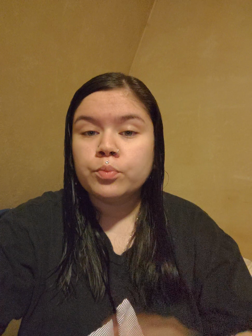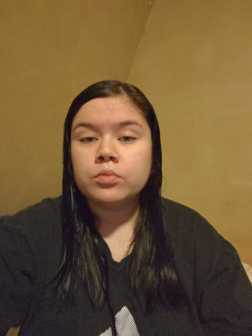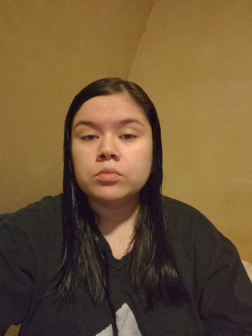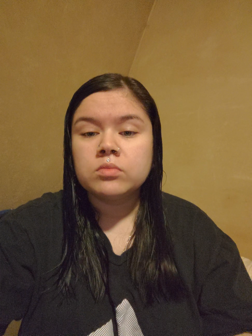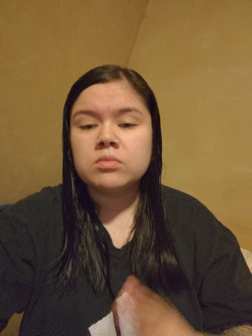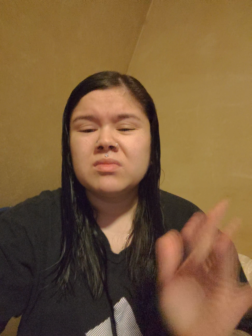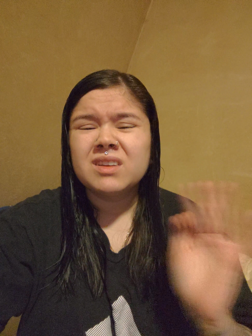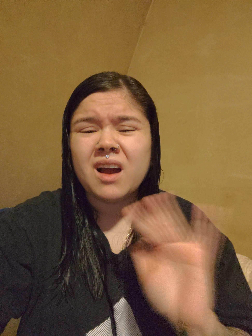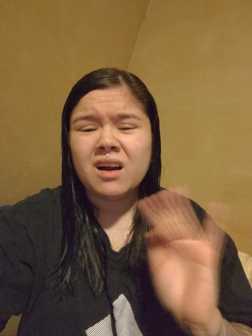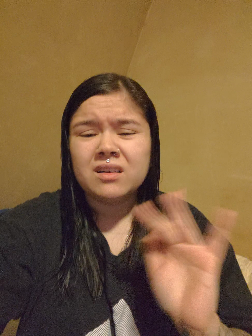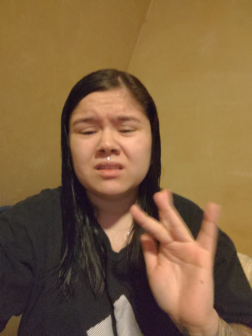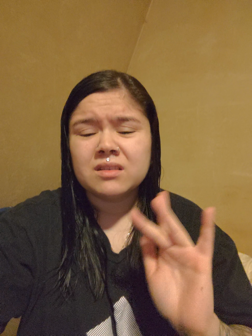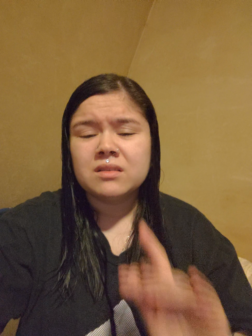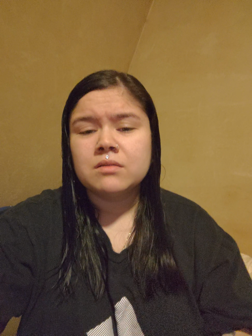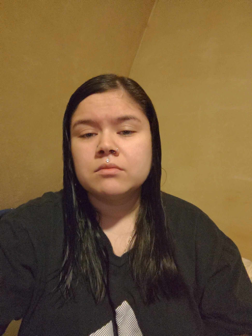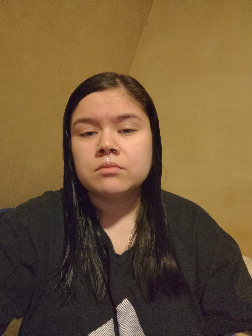yucky